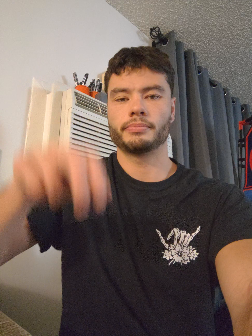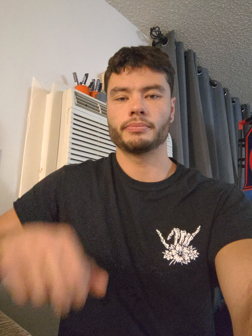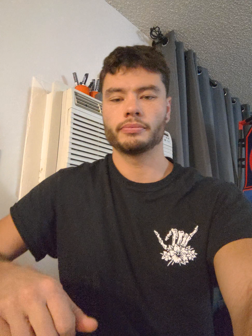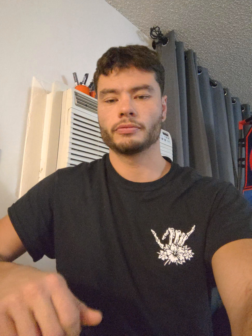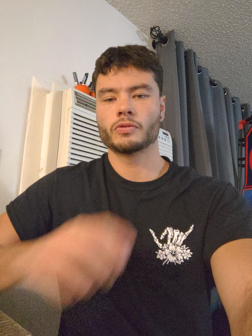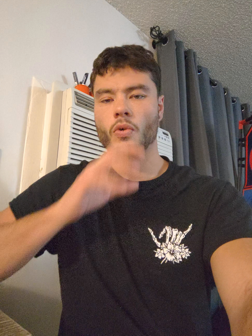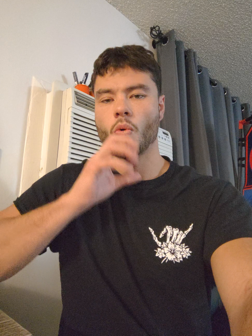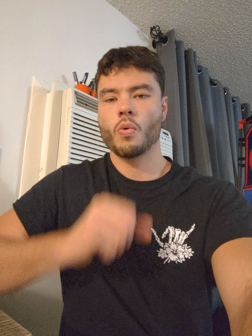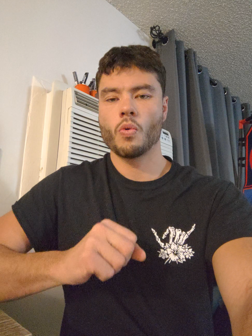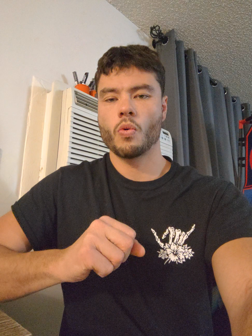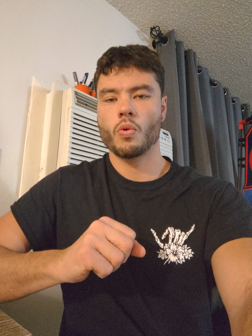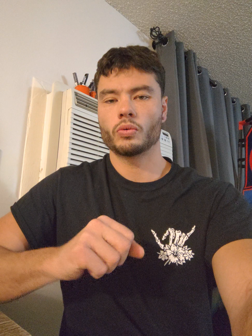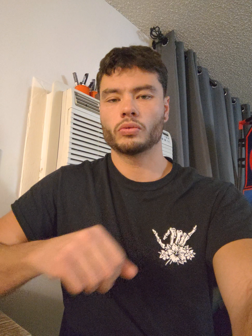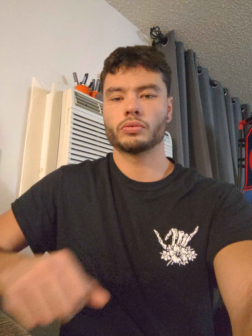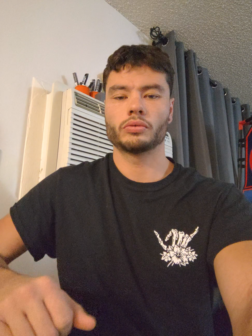old